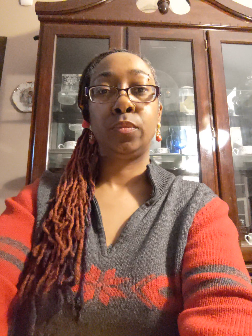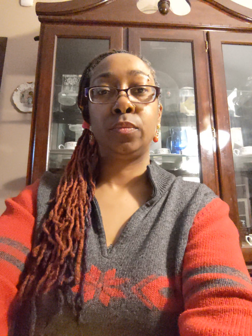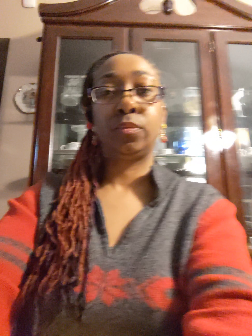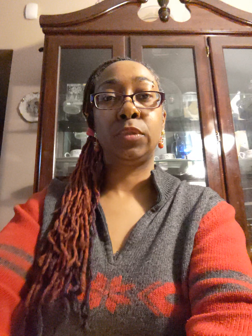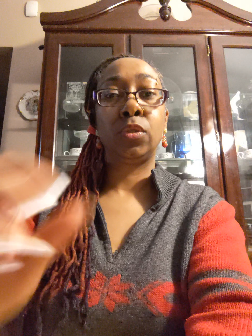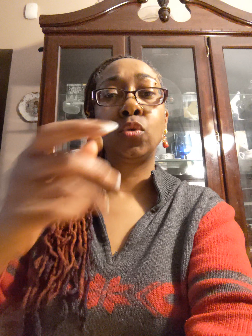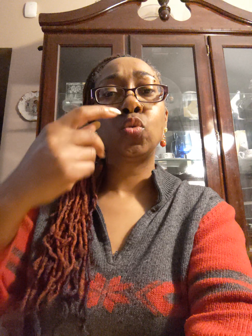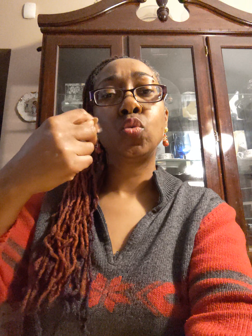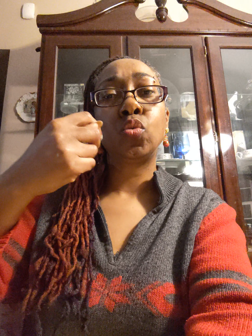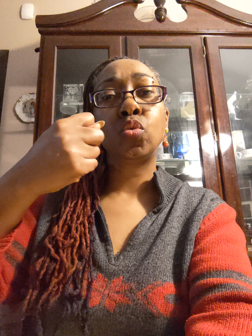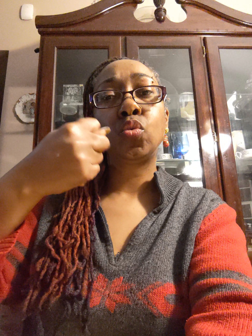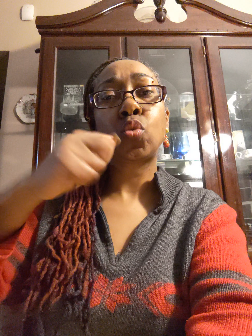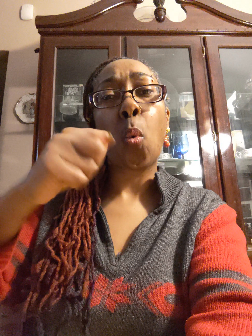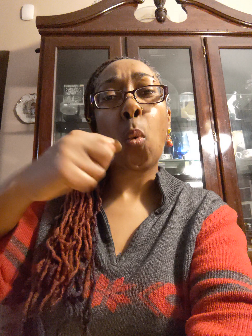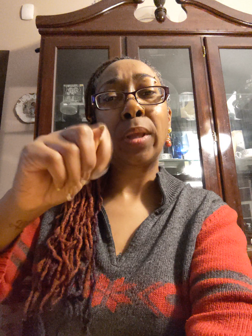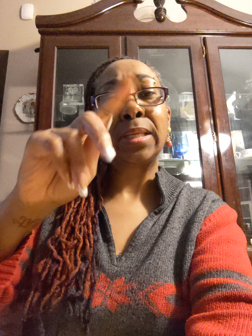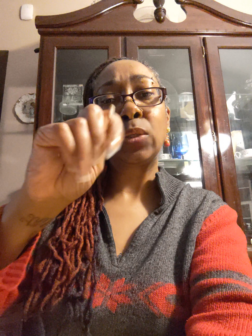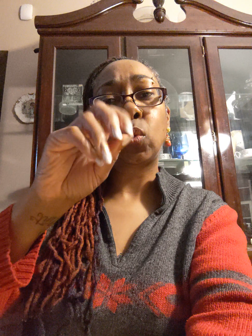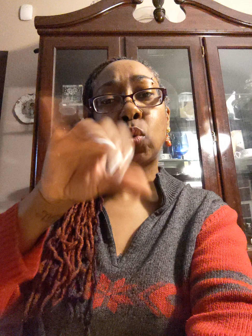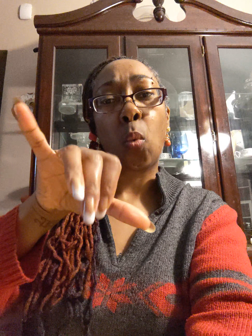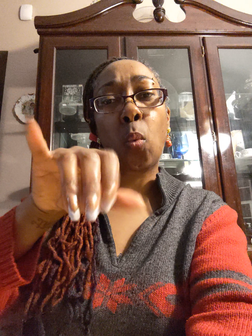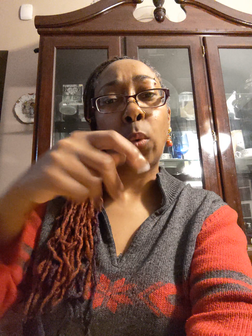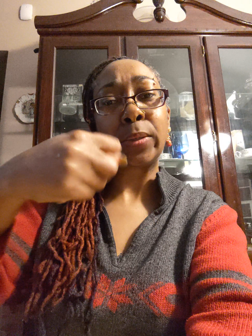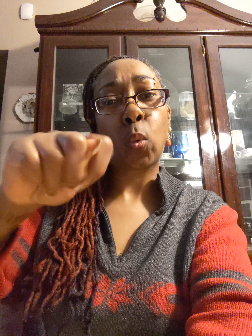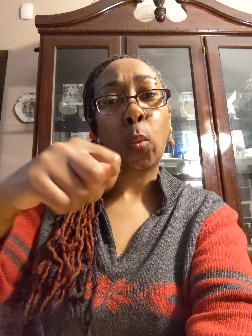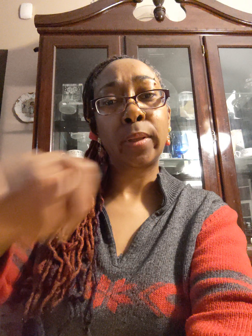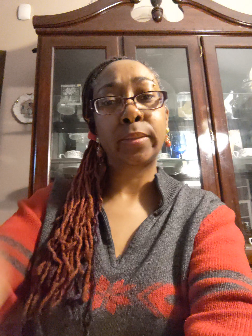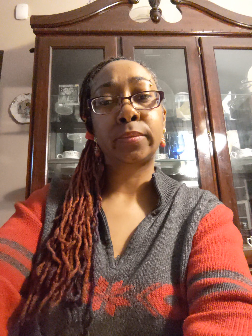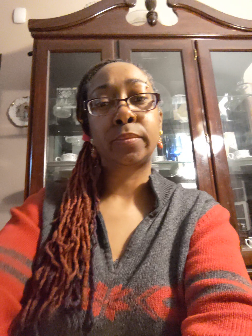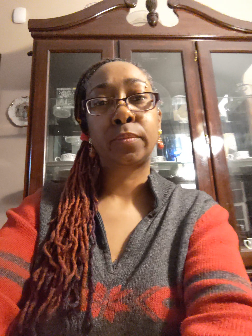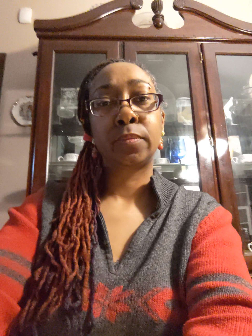toy